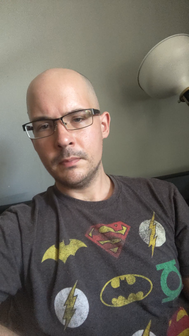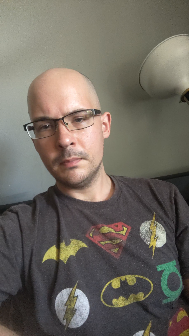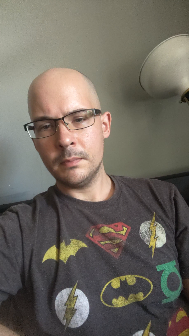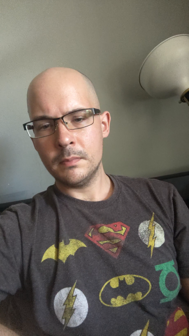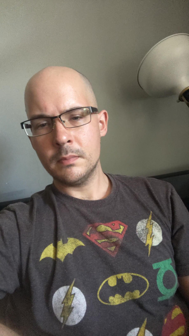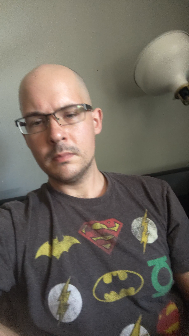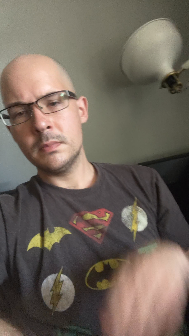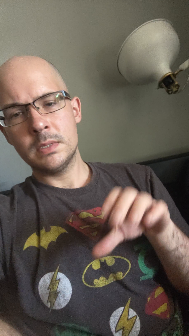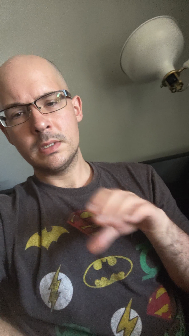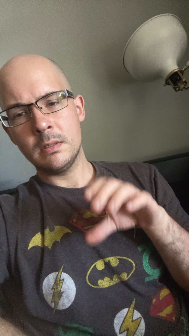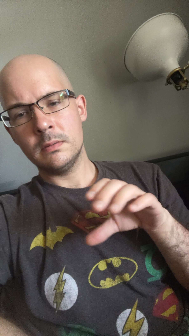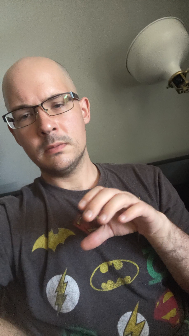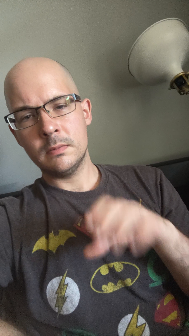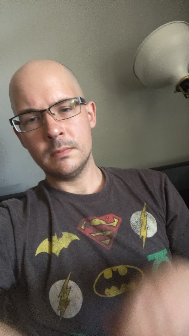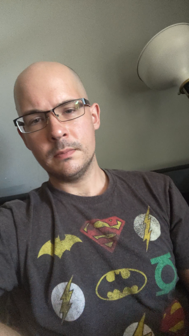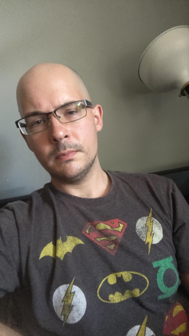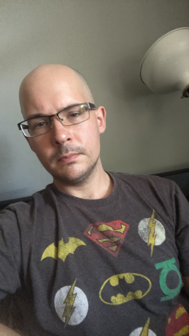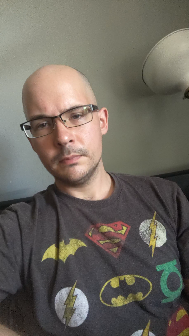does